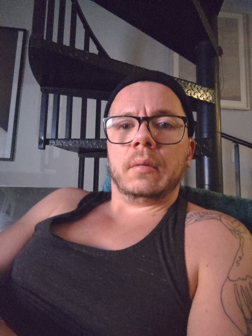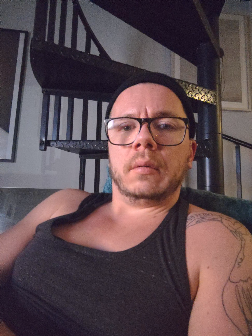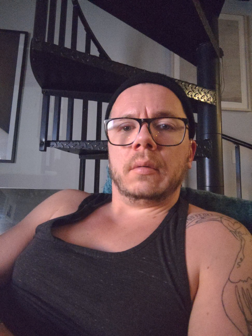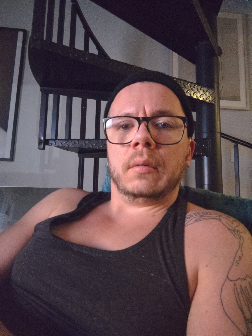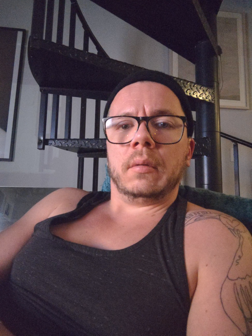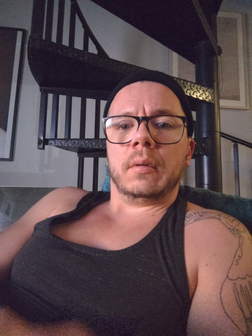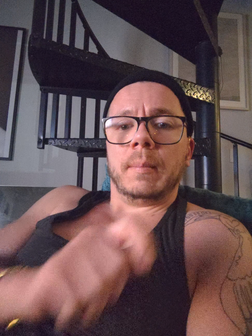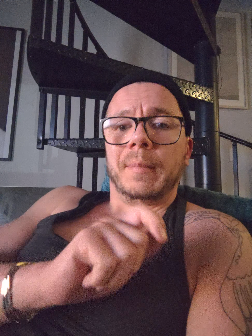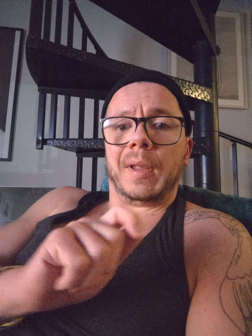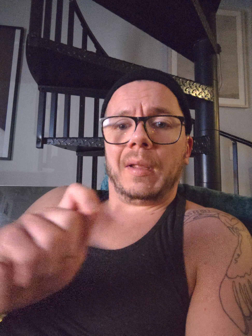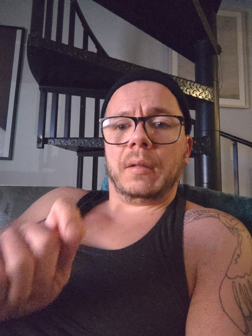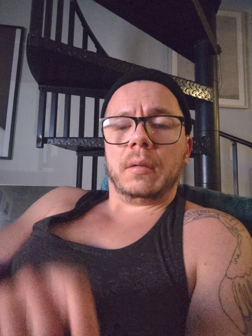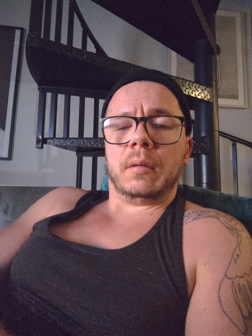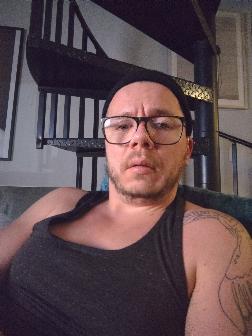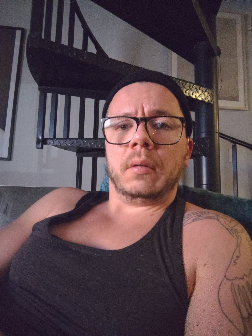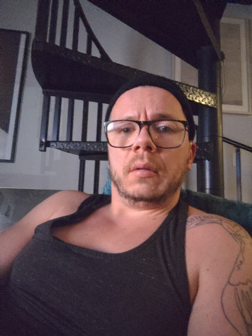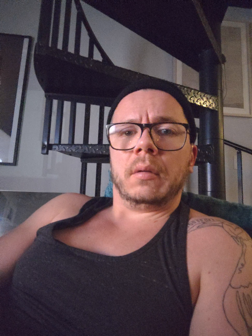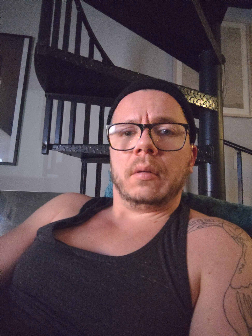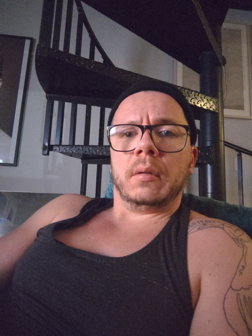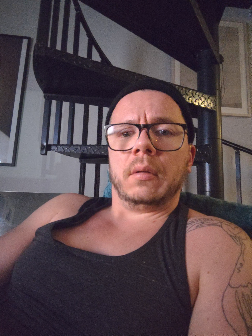pen